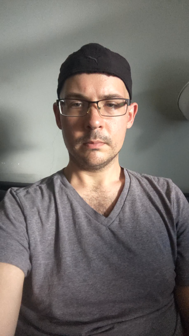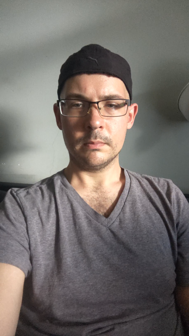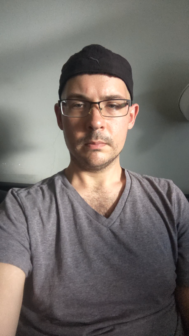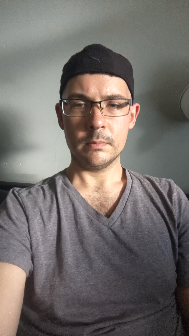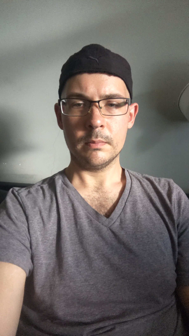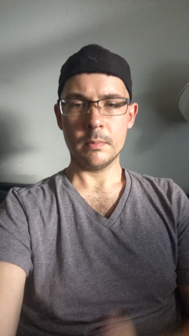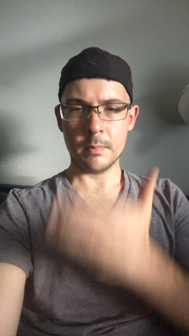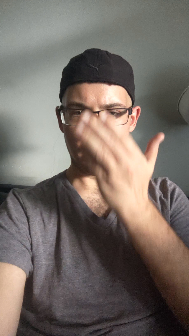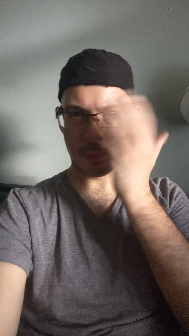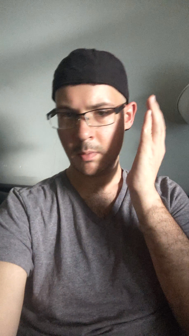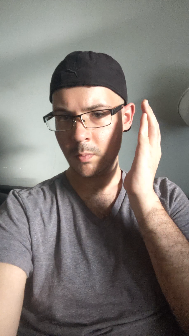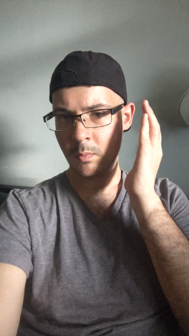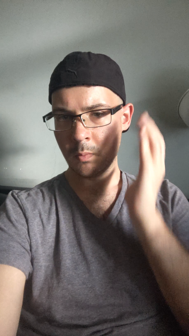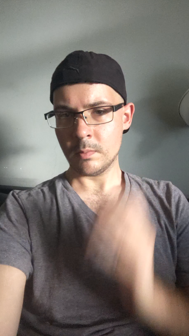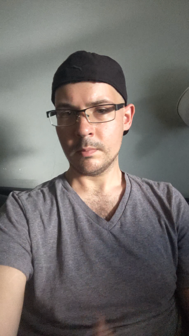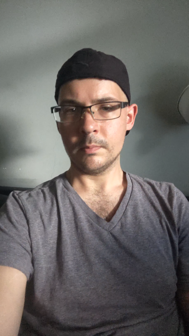peekaboo